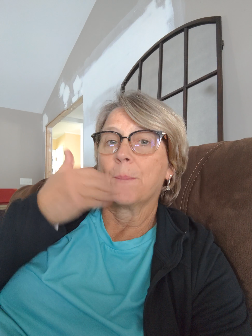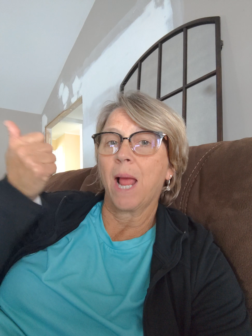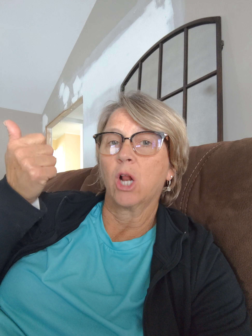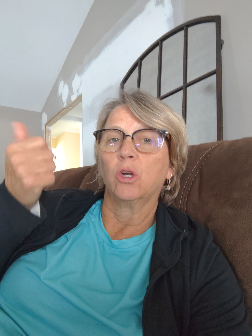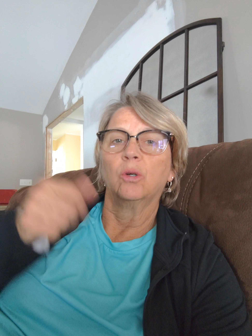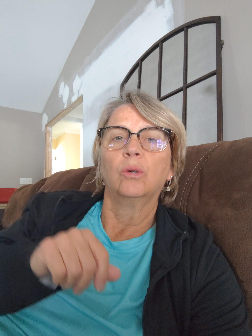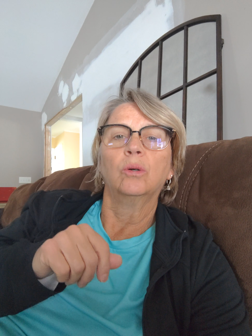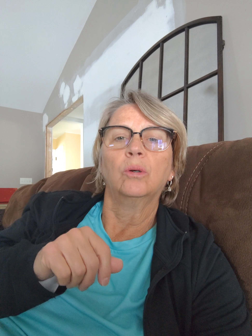better